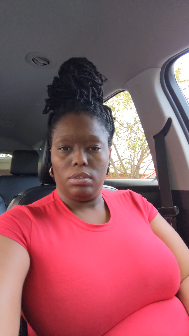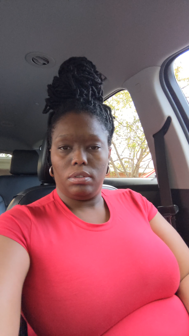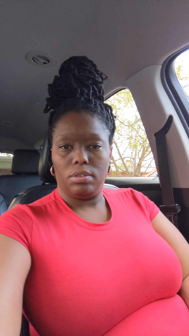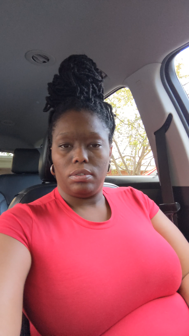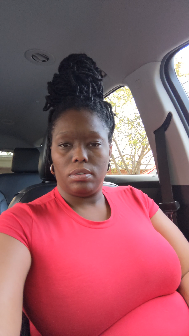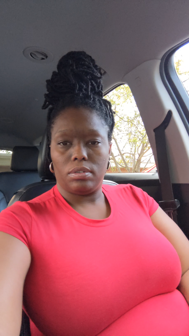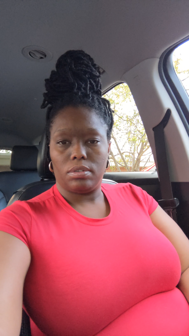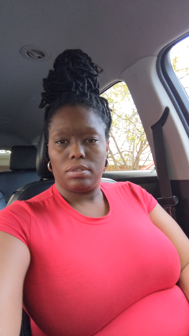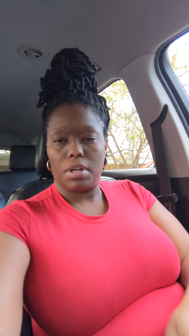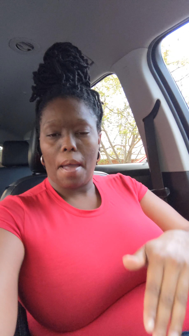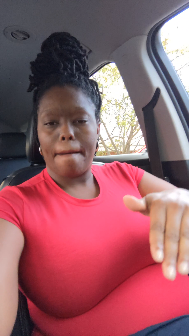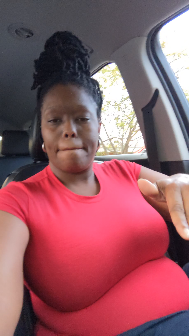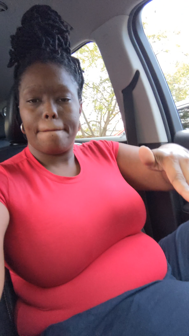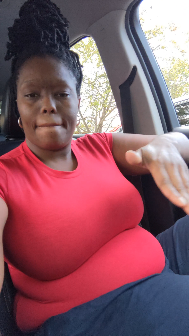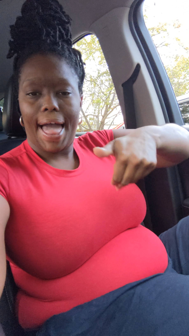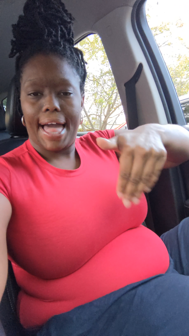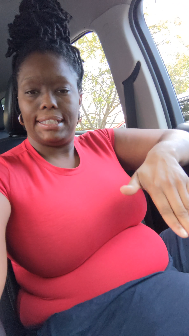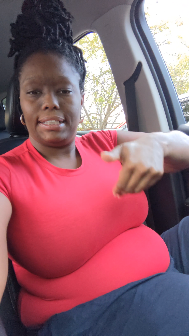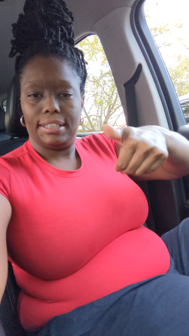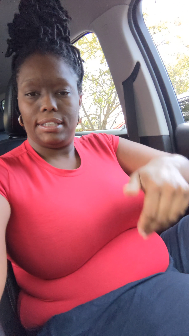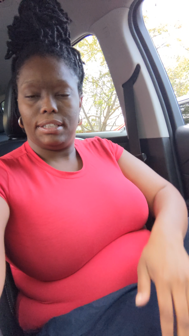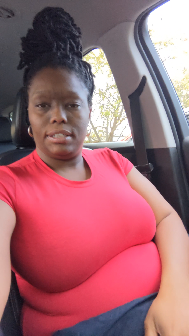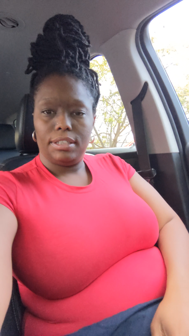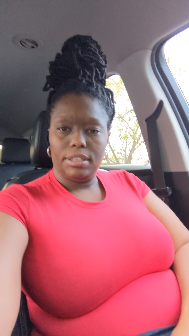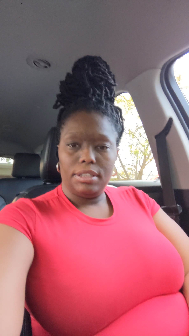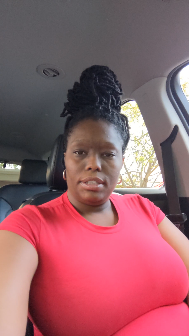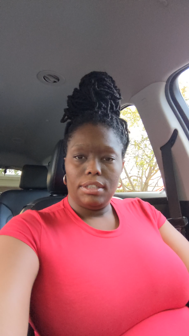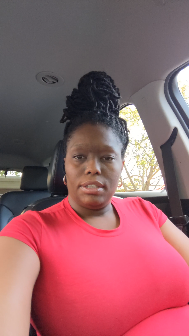pants